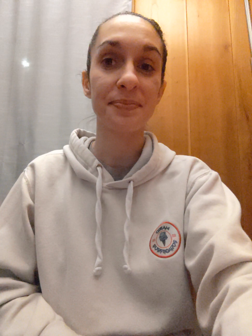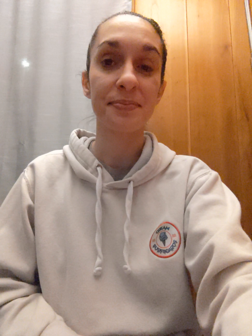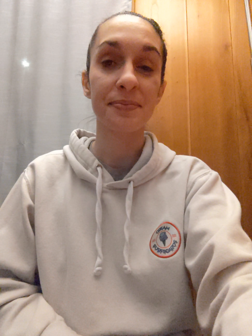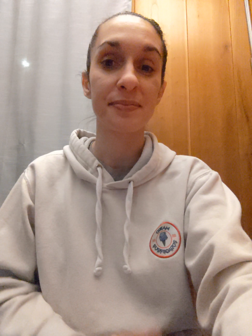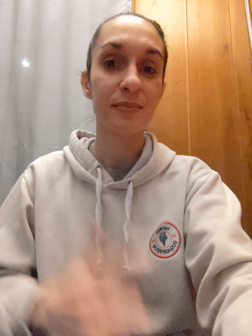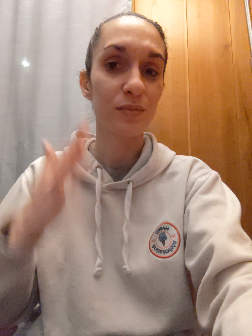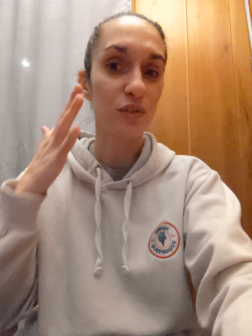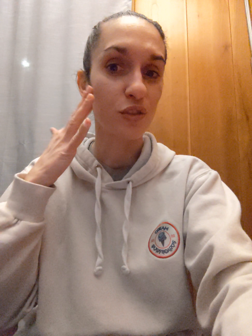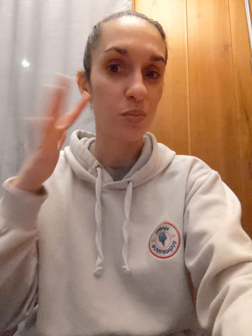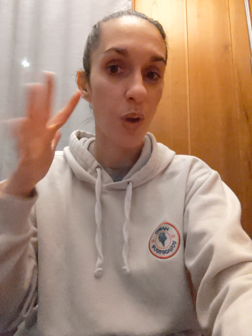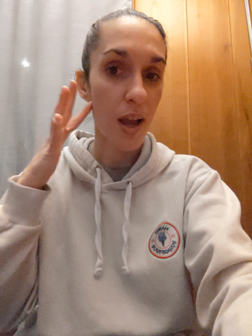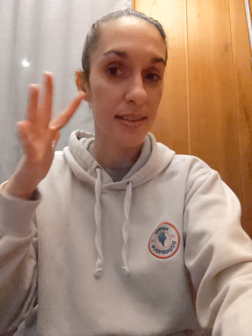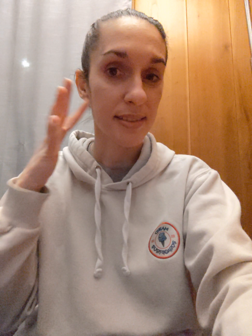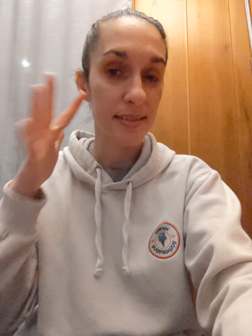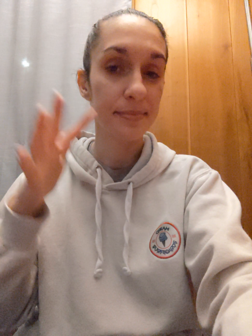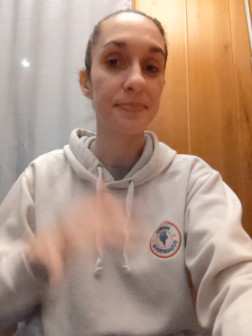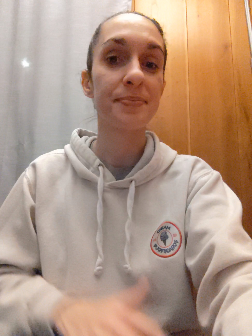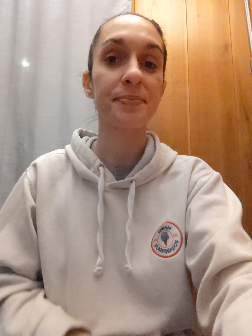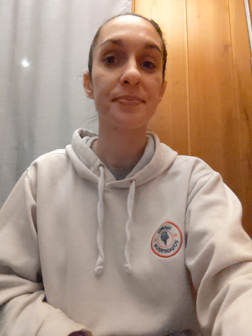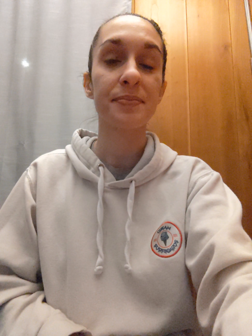noisy